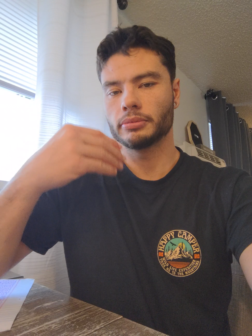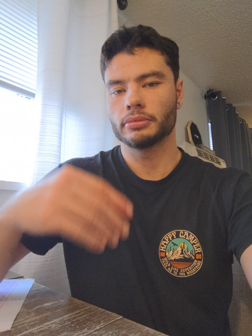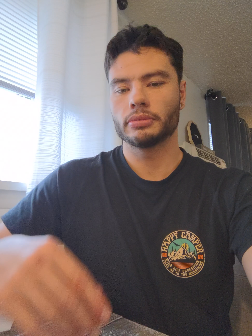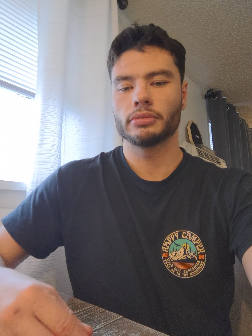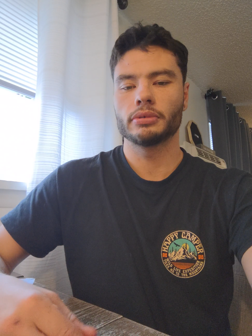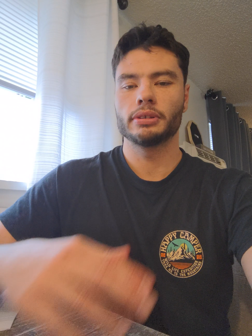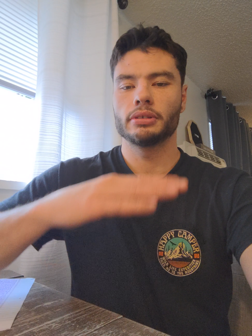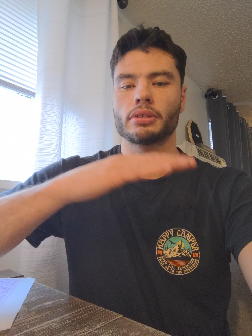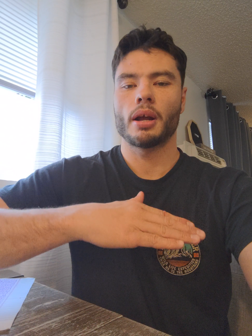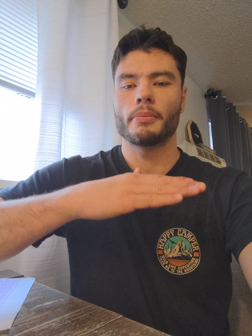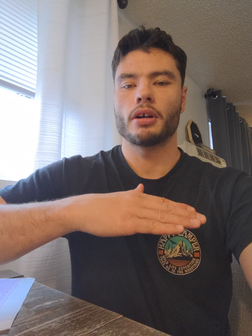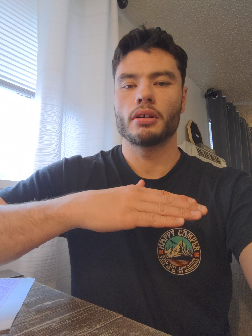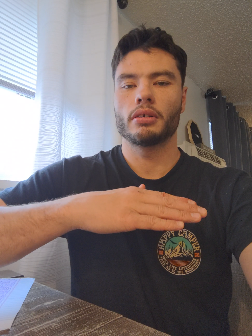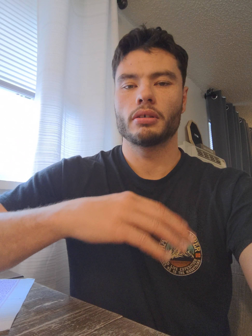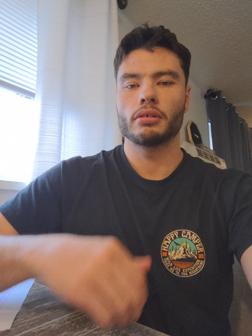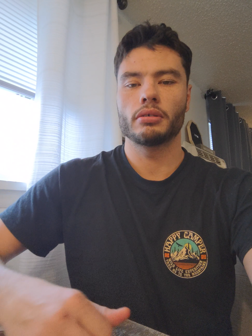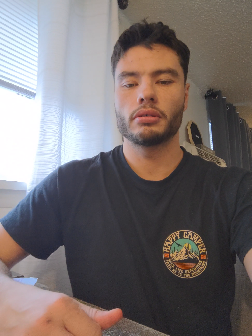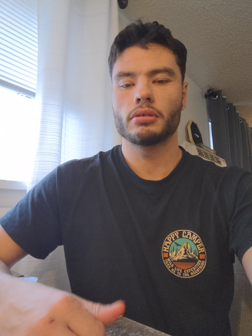table